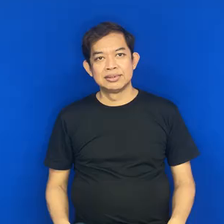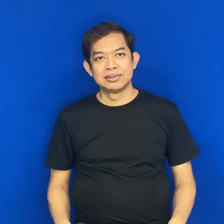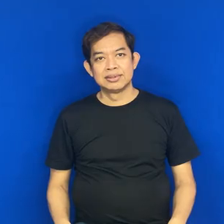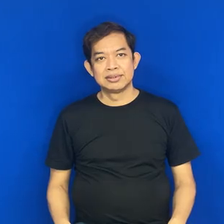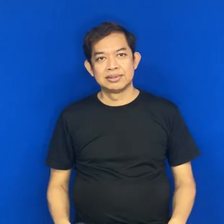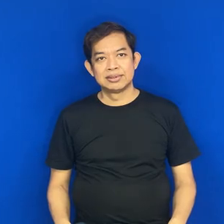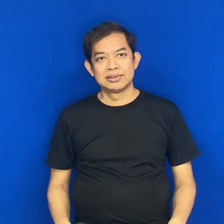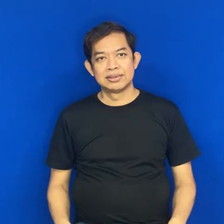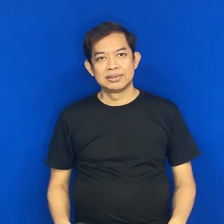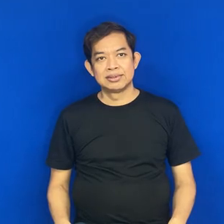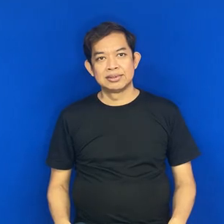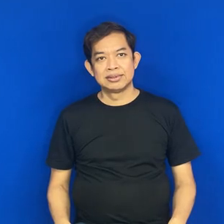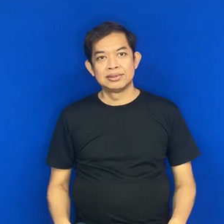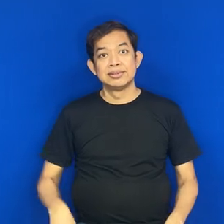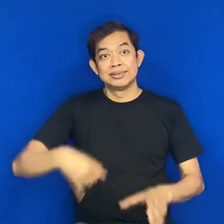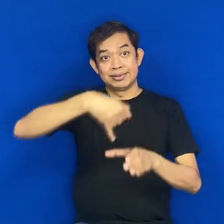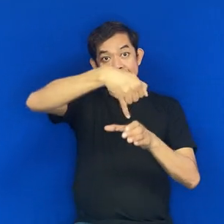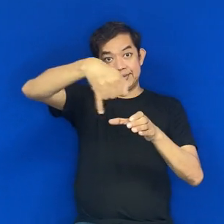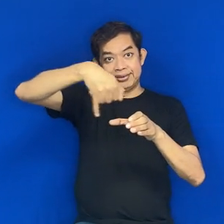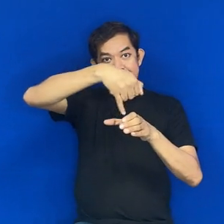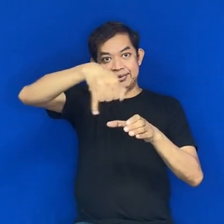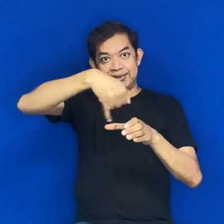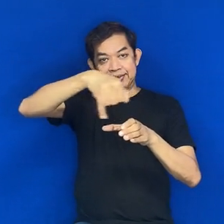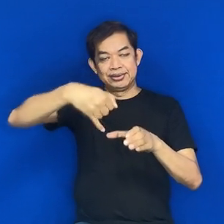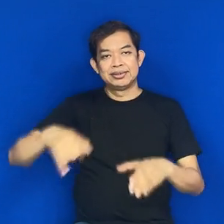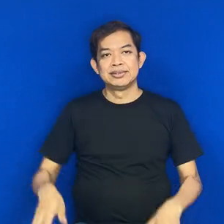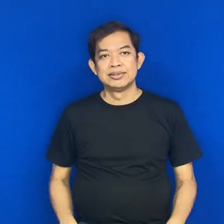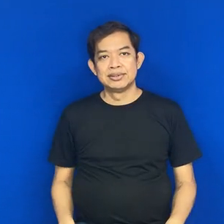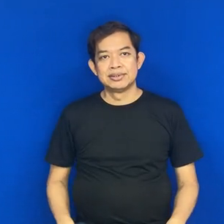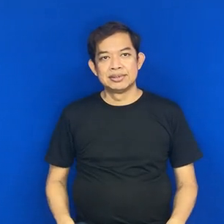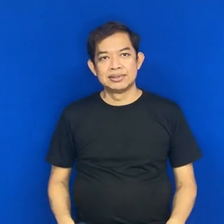juice